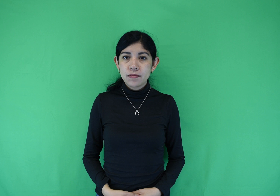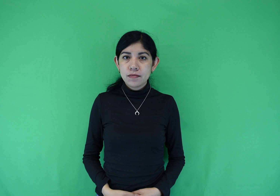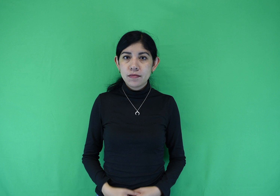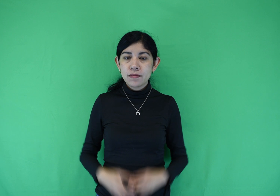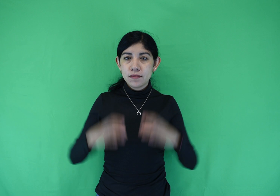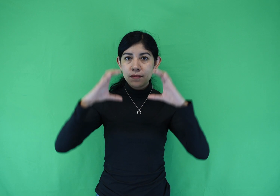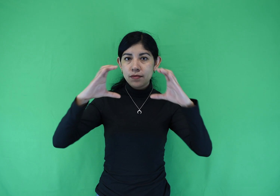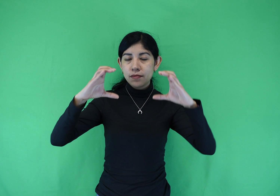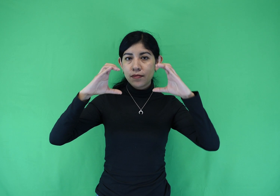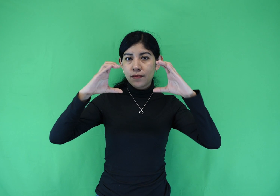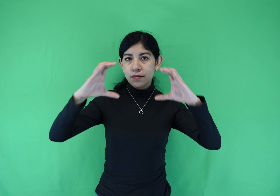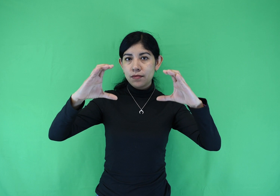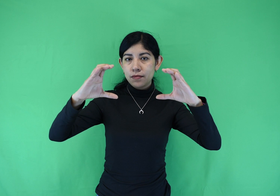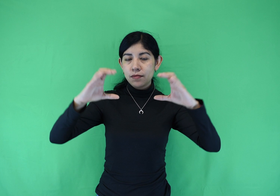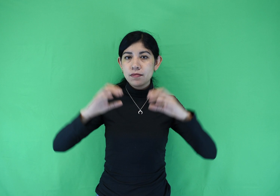cuidar